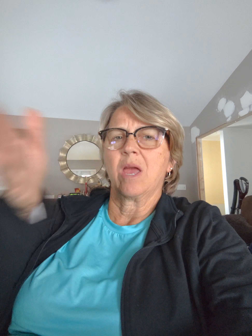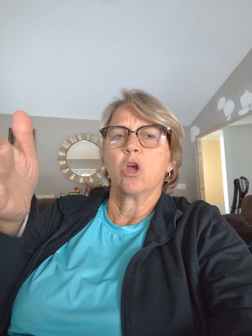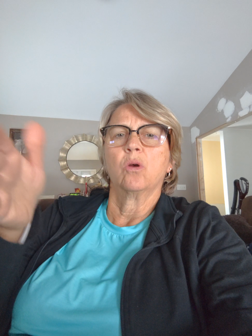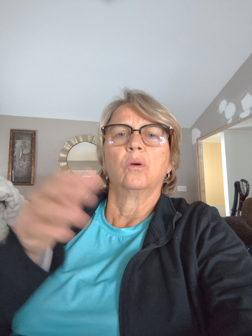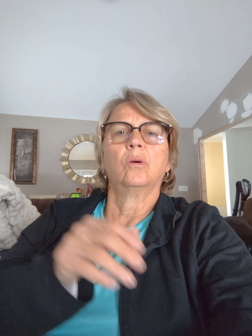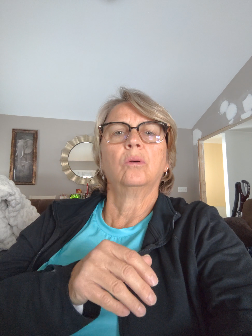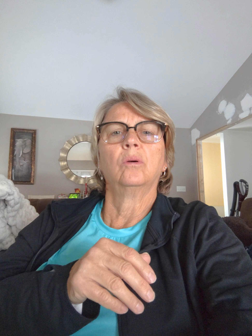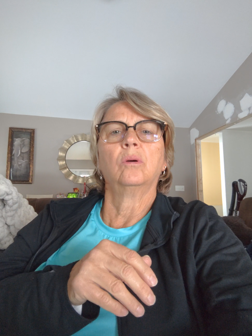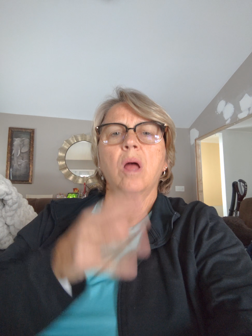there